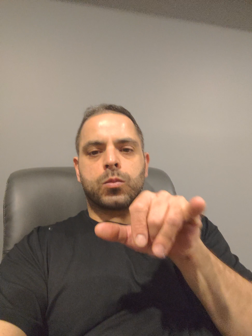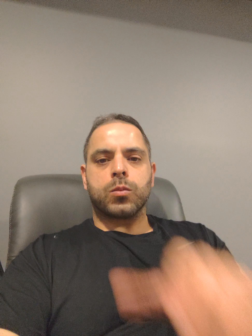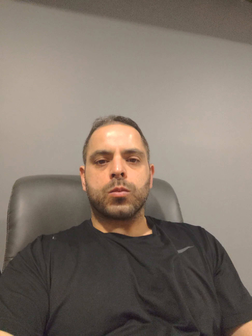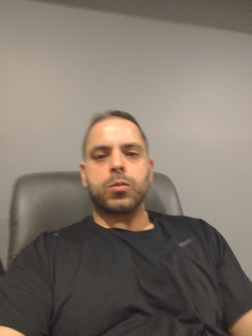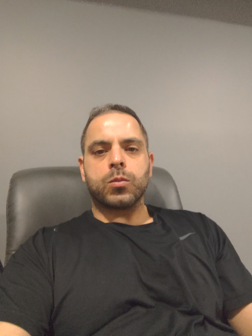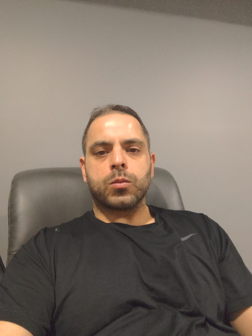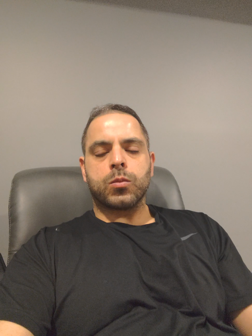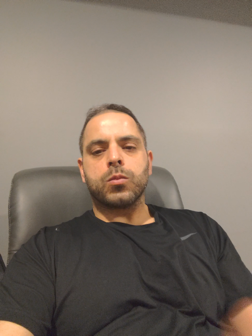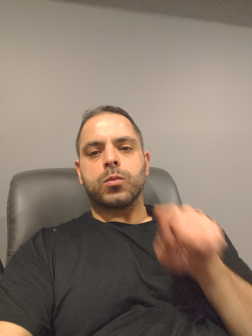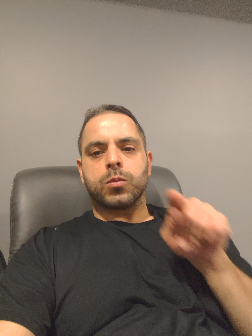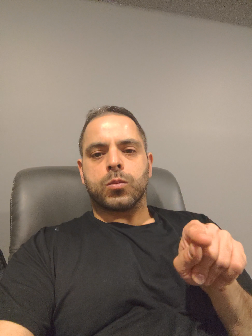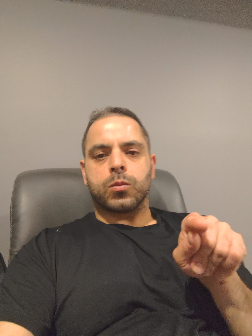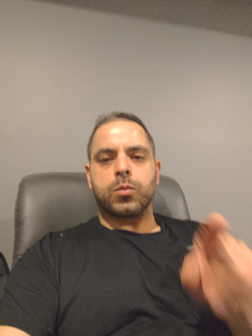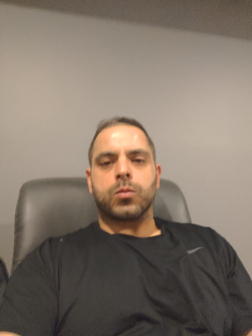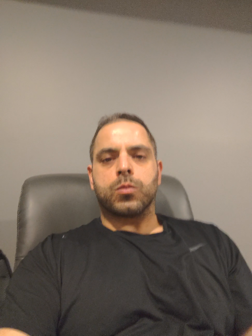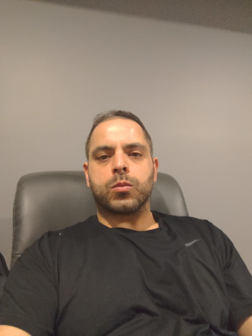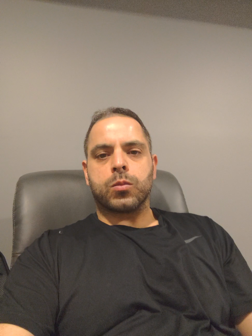he/she/it